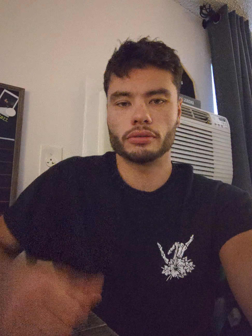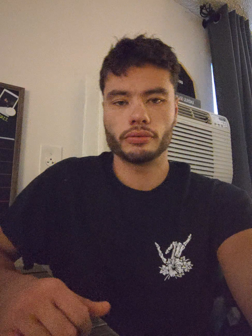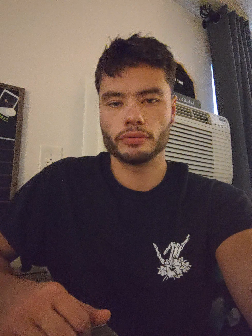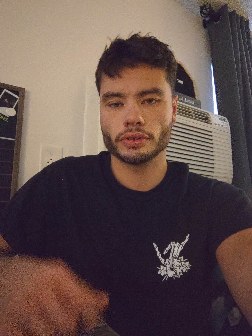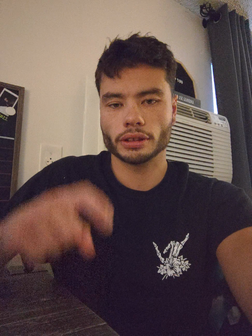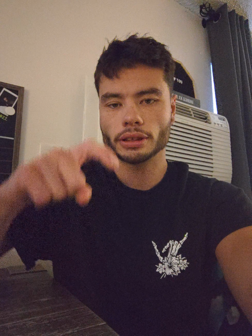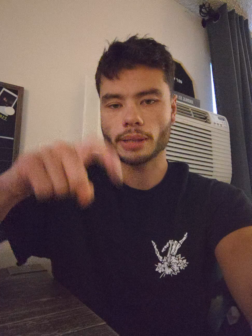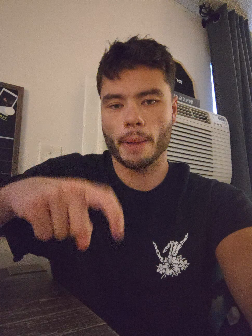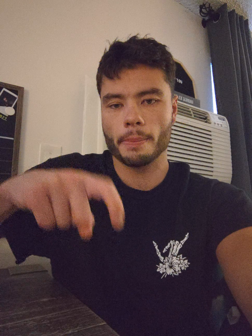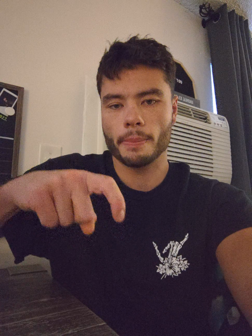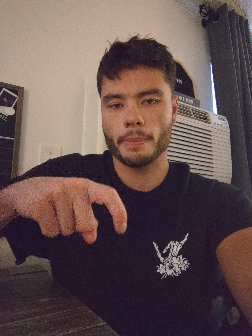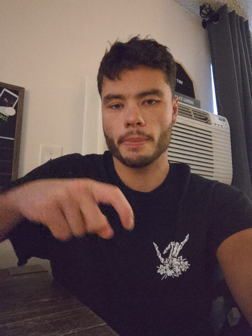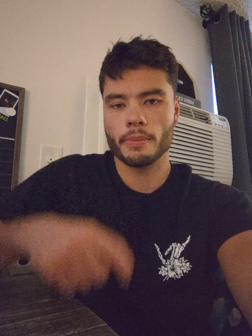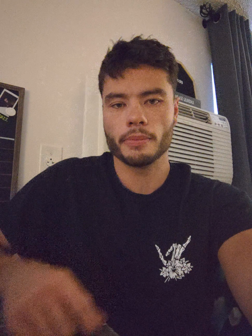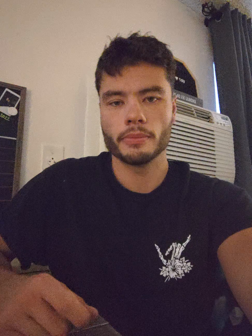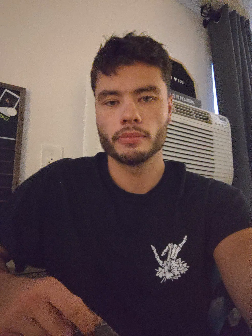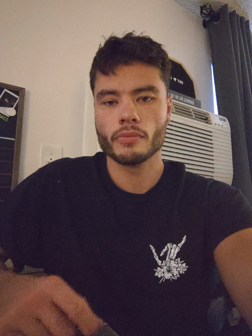time